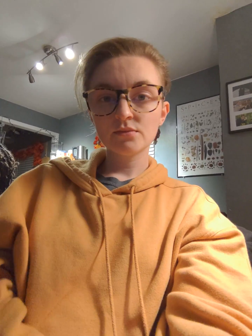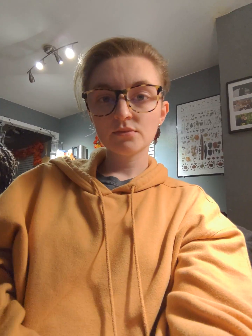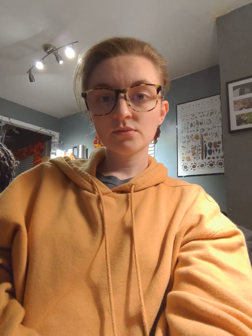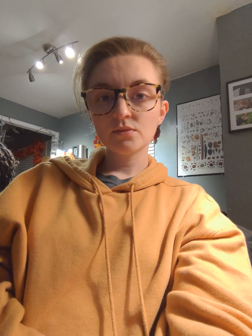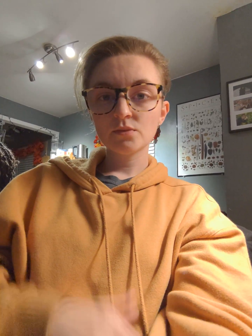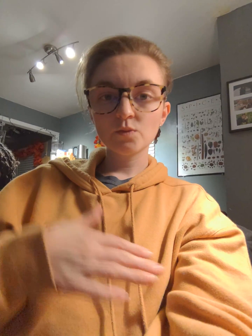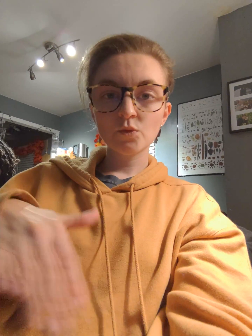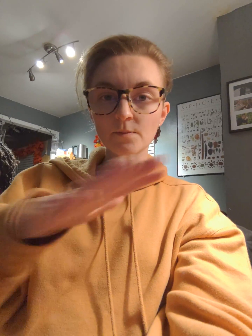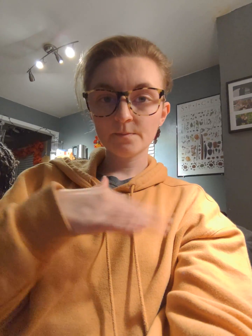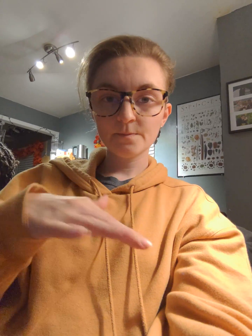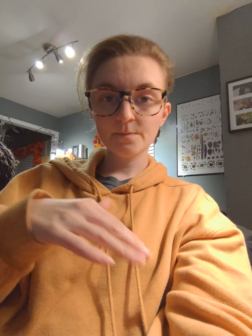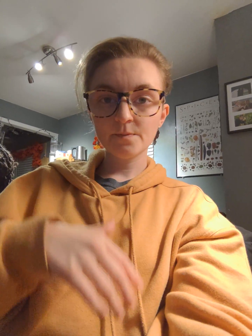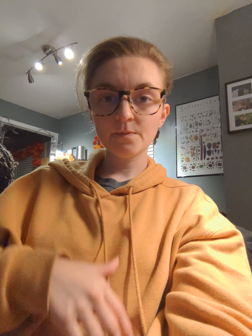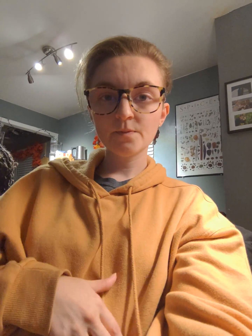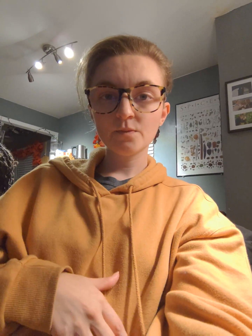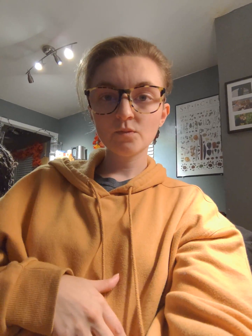around